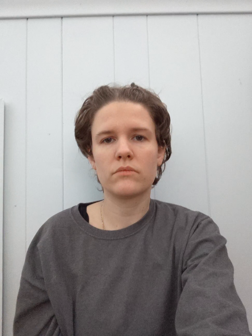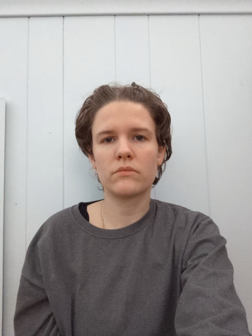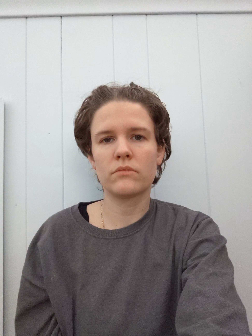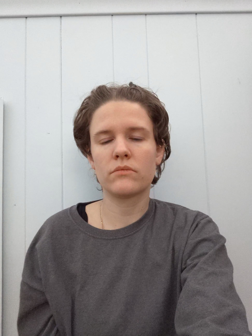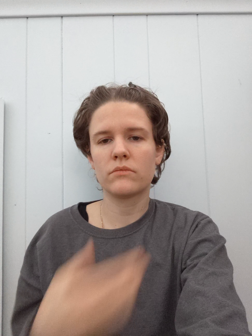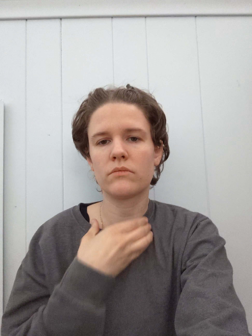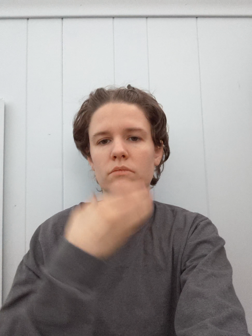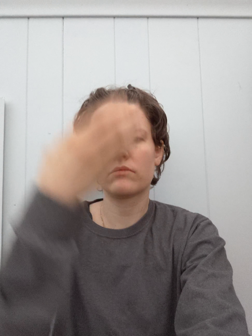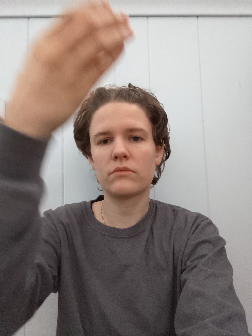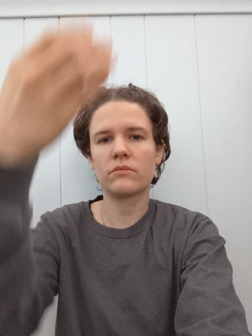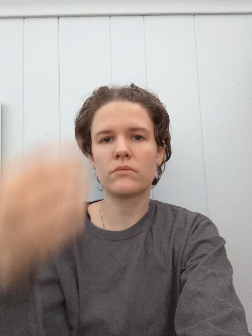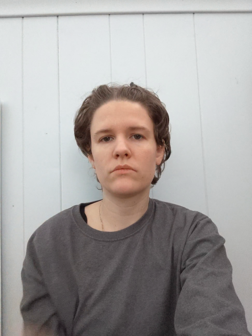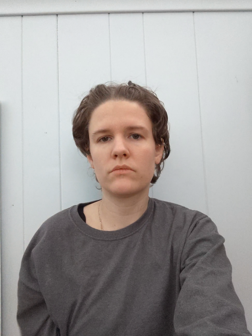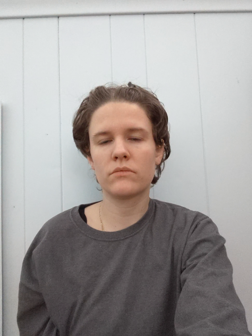giraffe